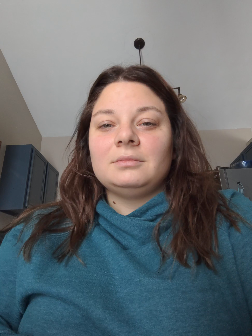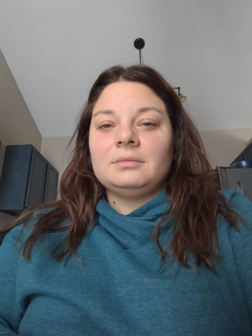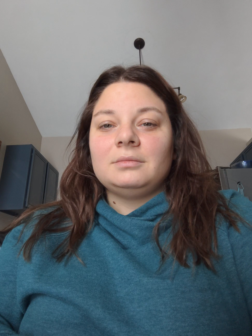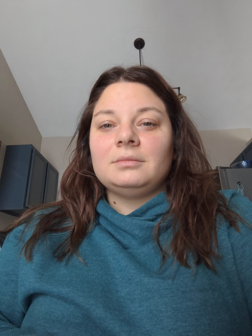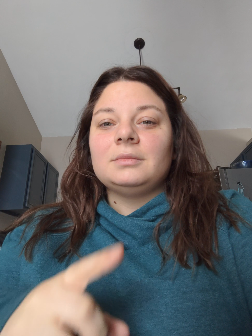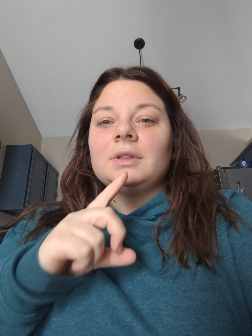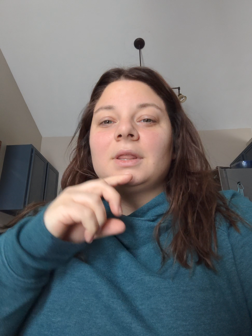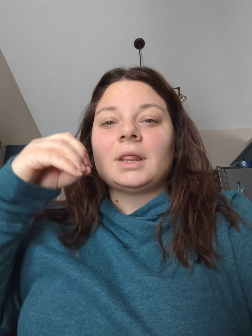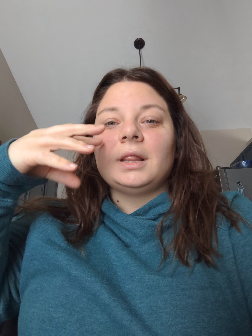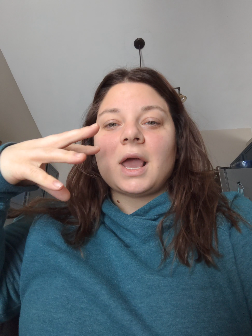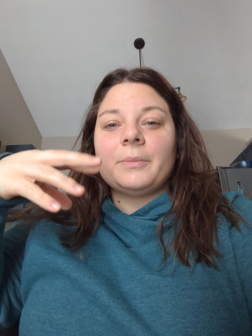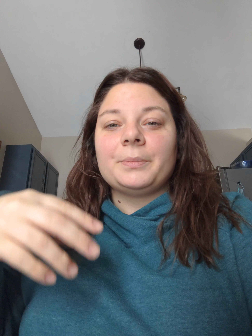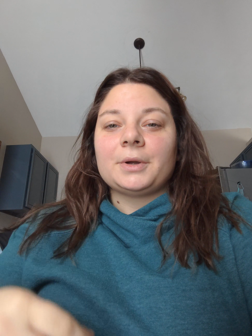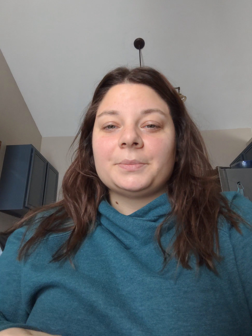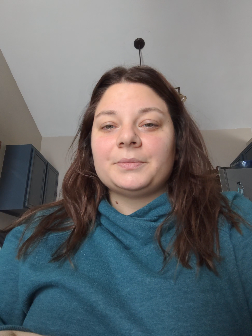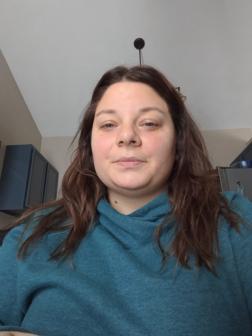lamp